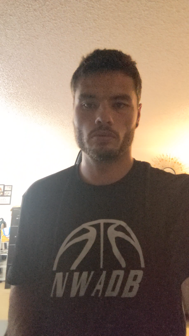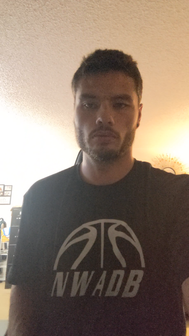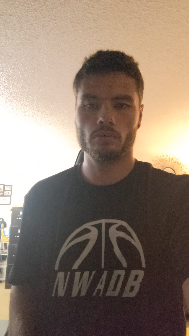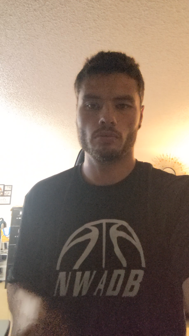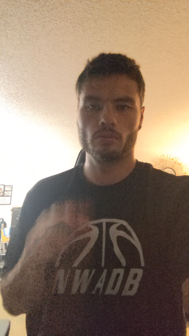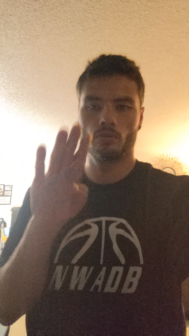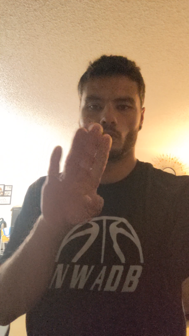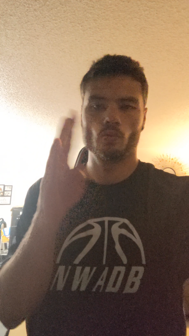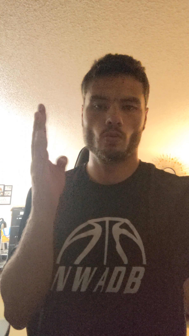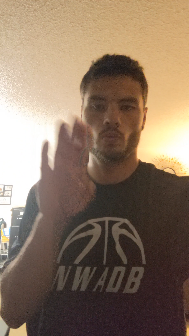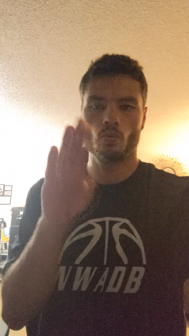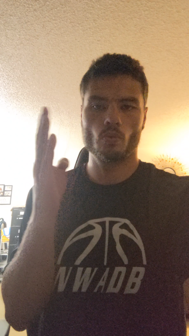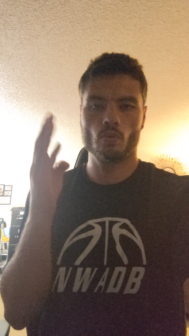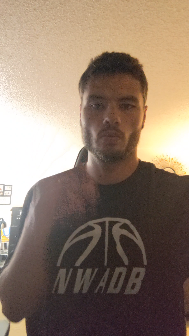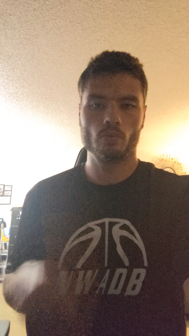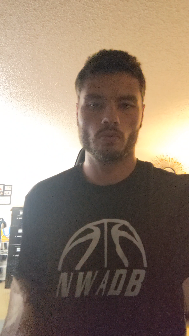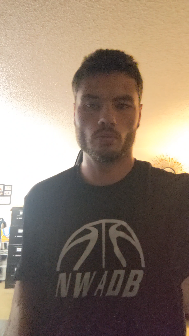door